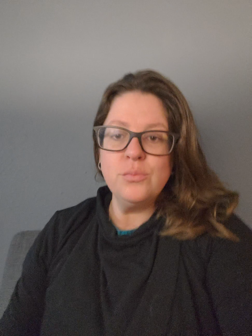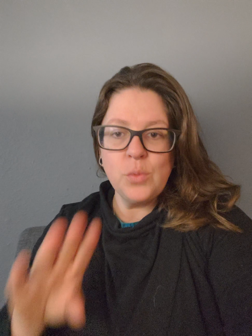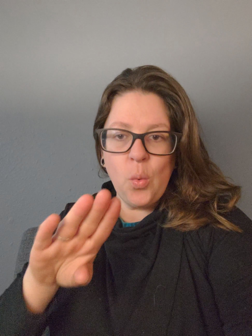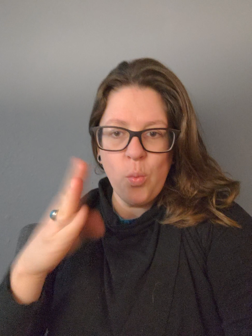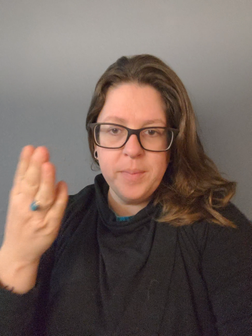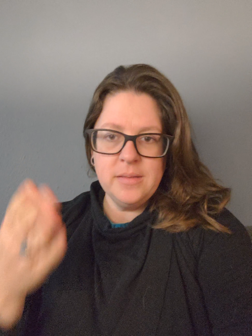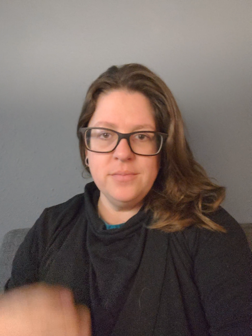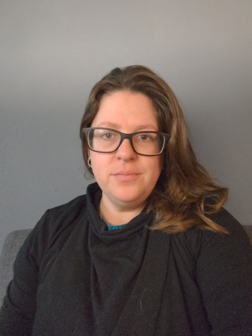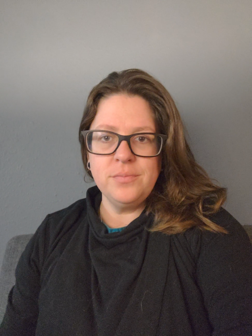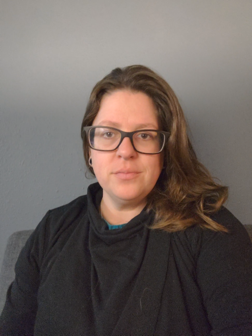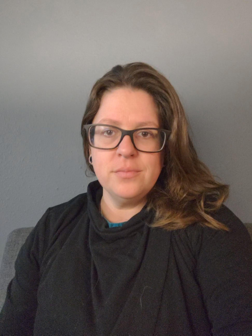open